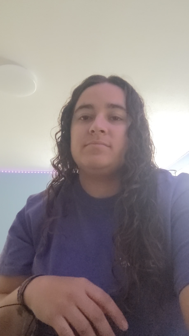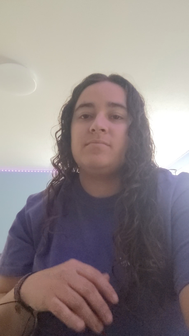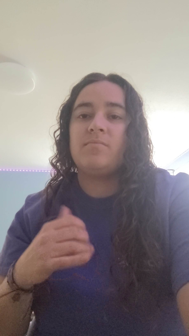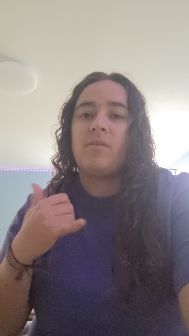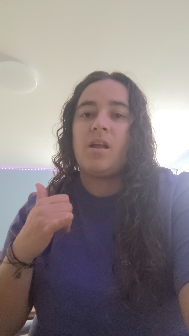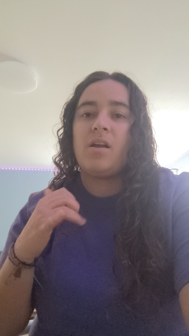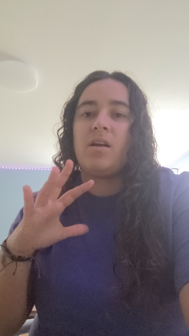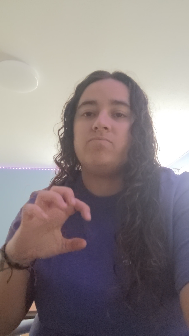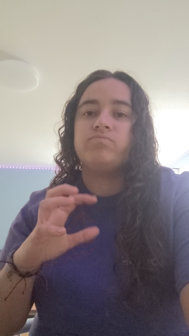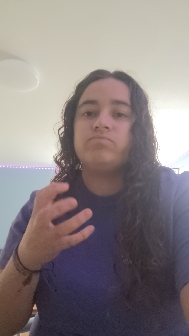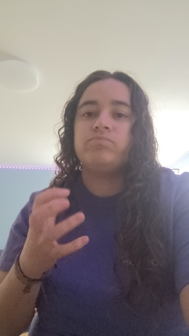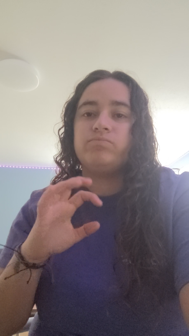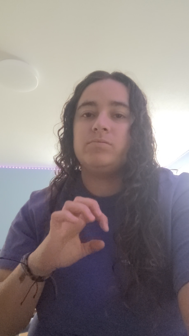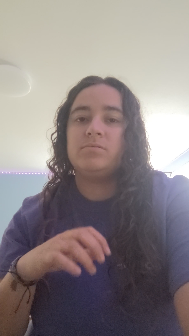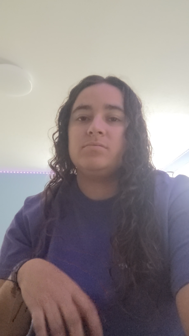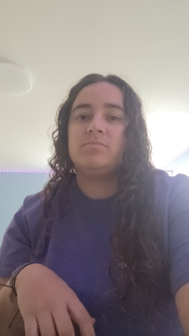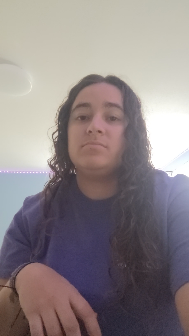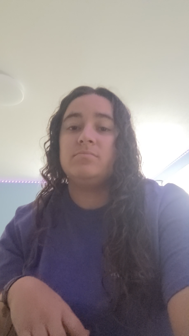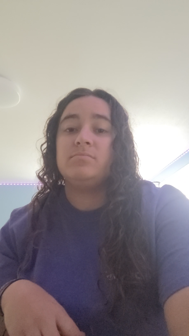play dough